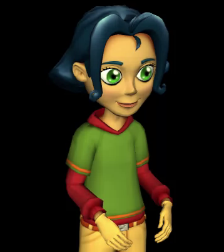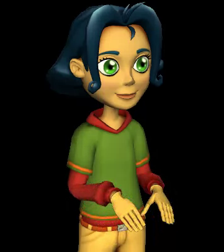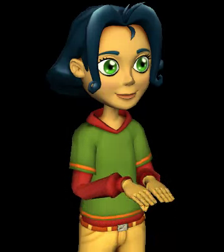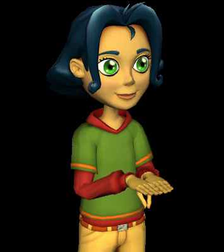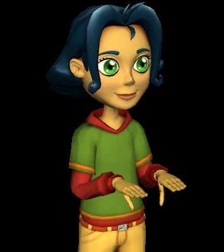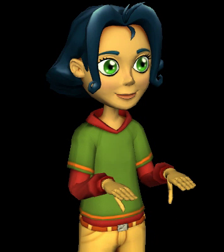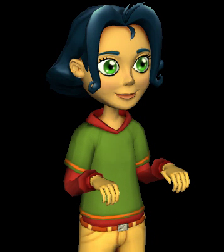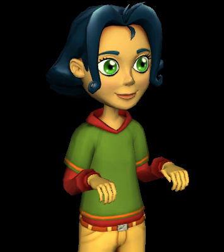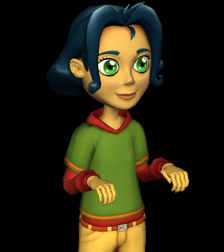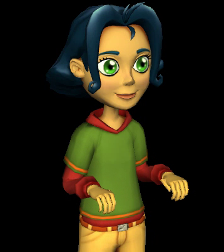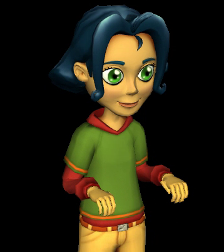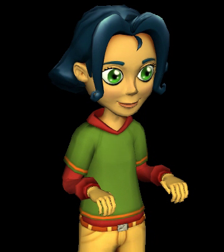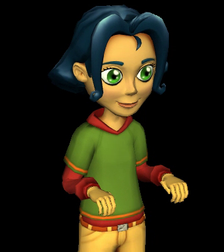أريكة